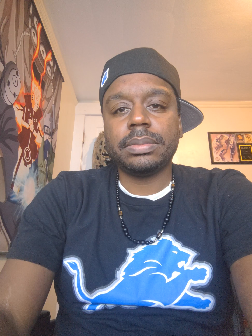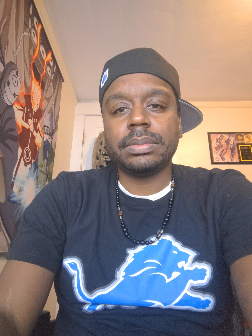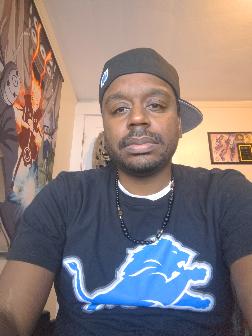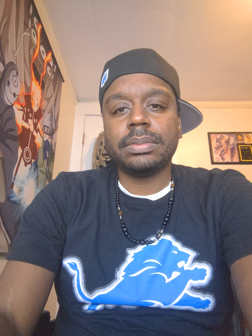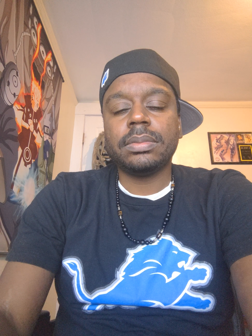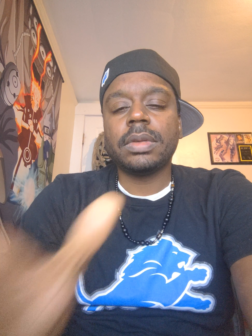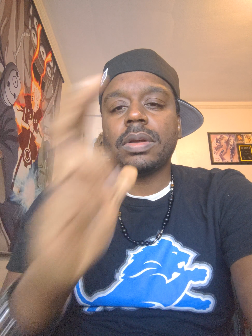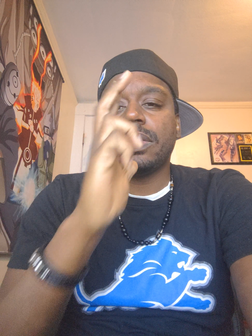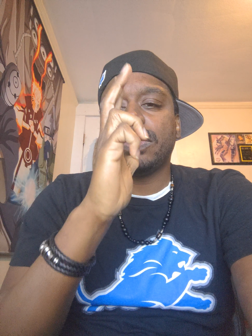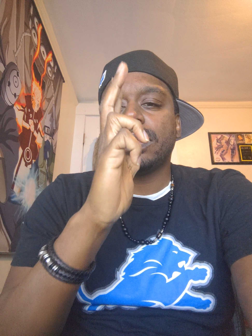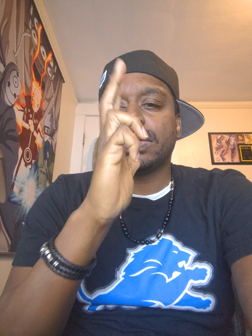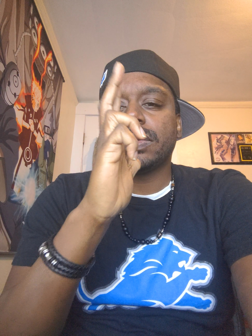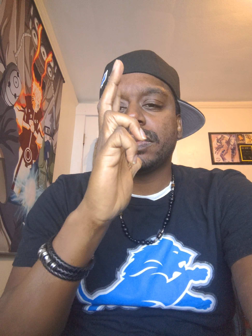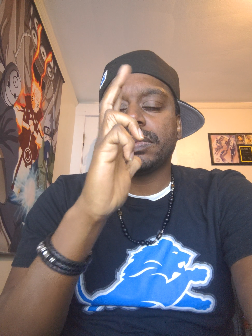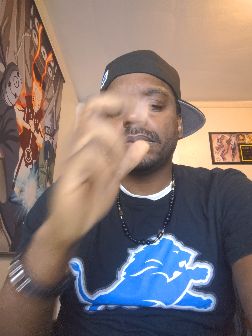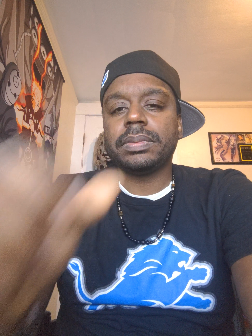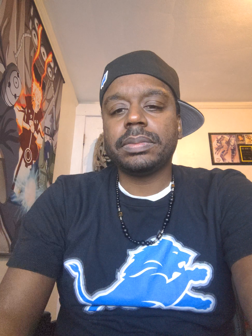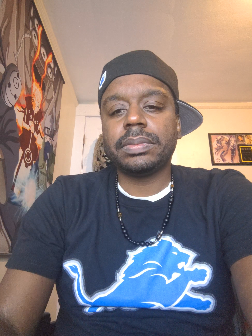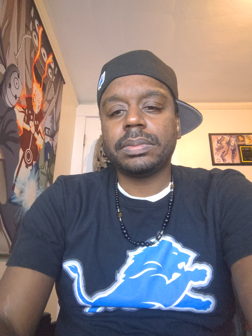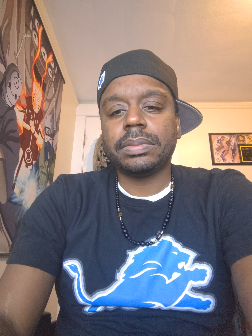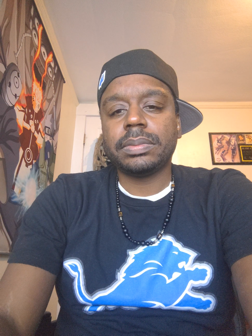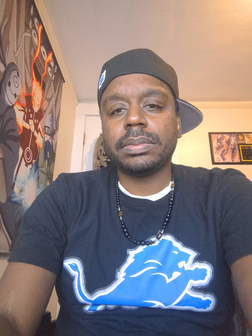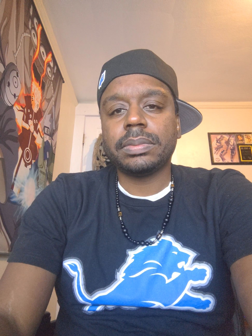hen